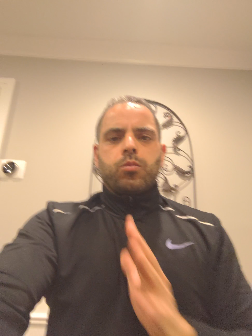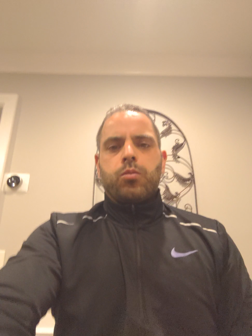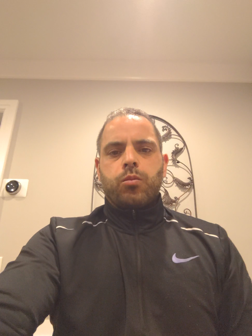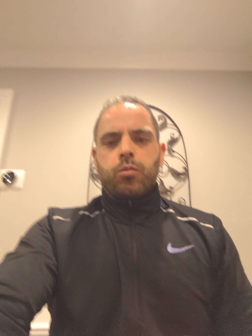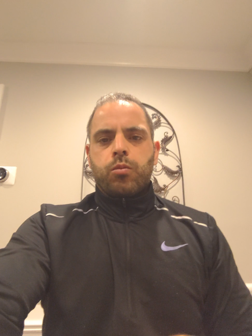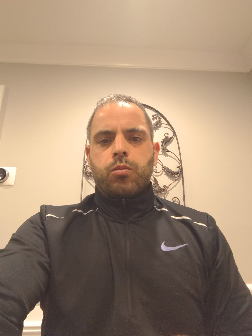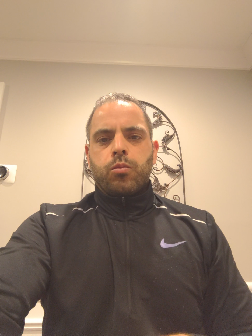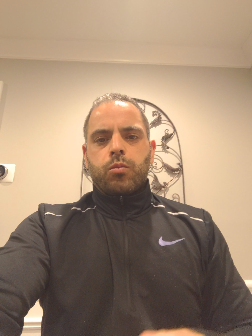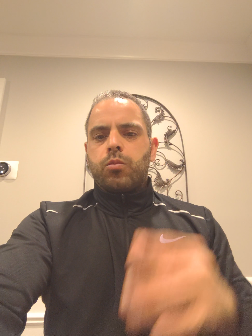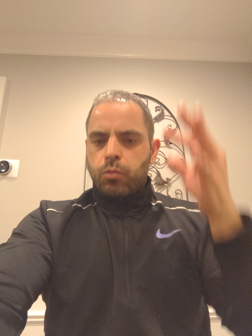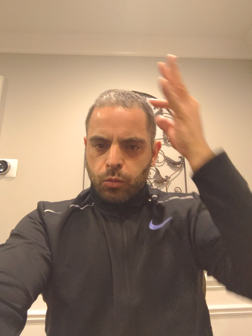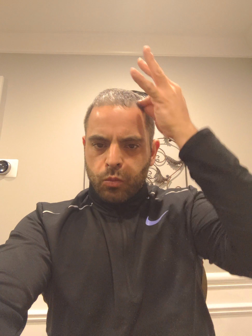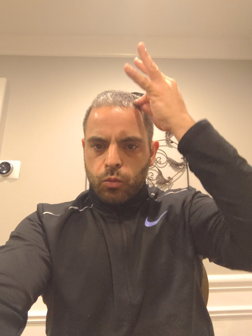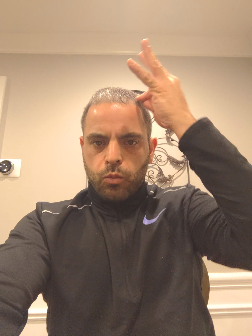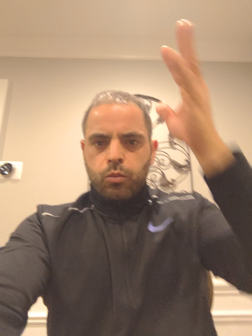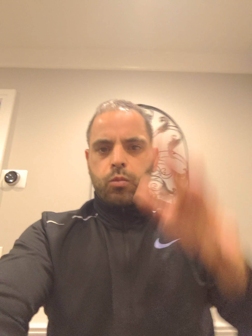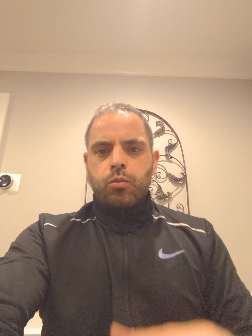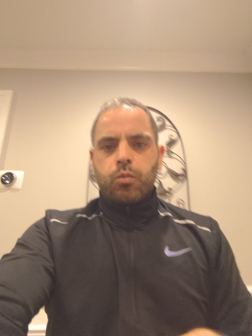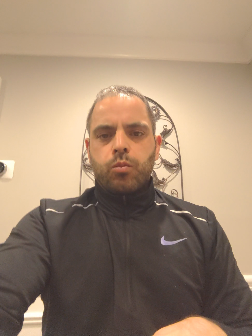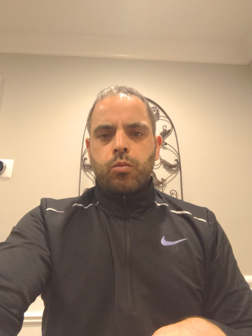hair